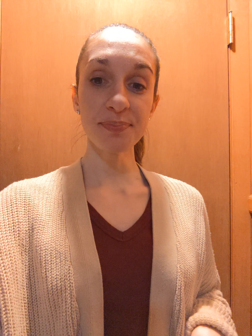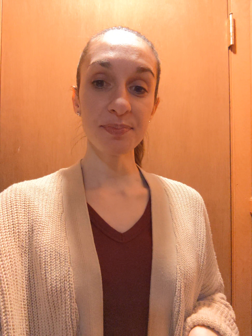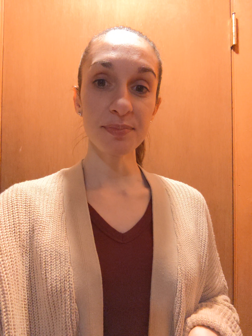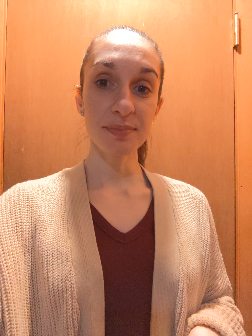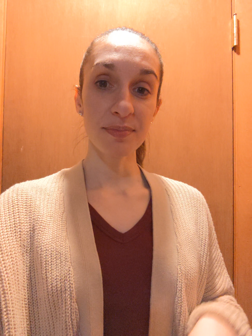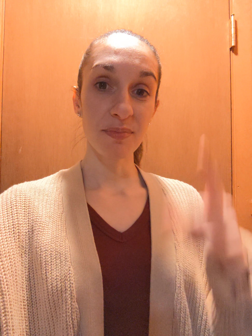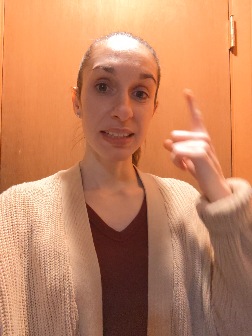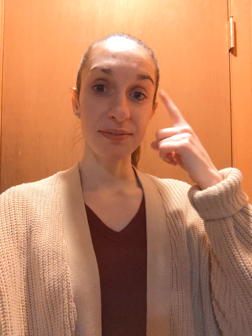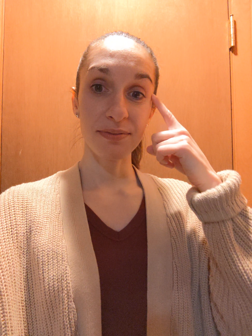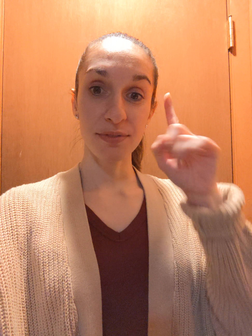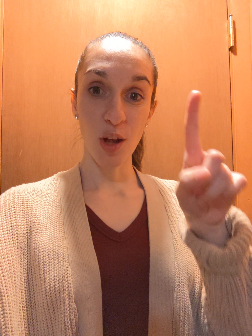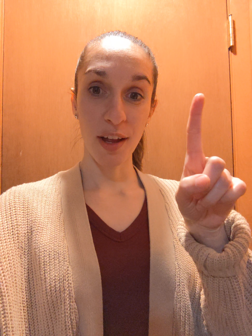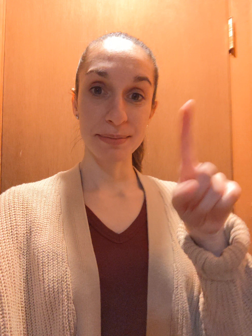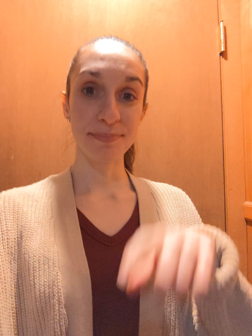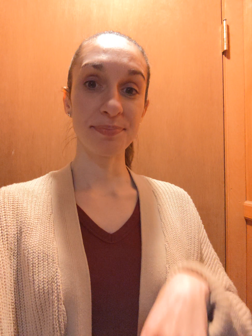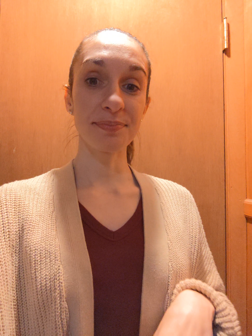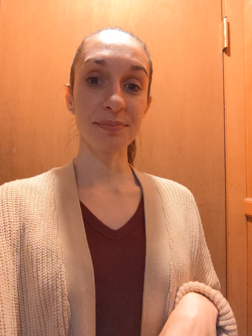for